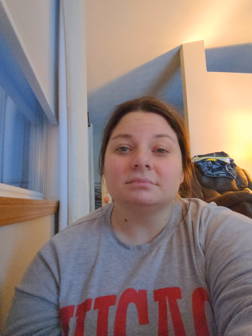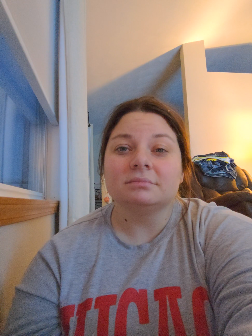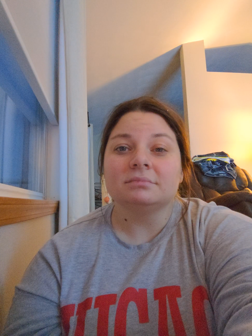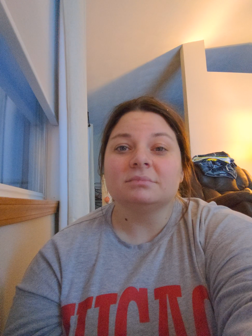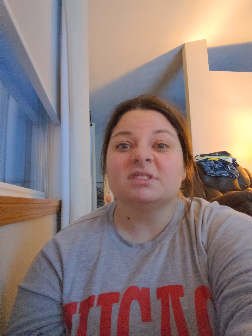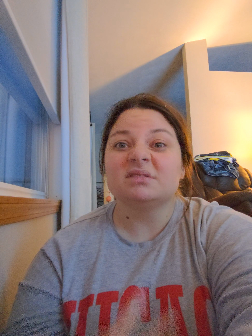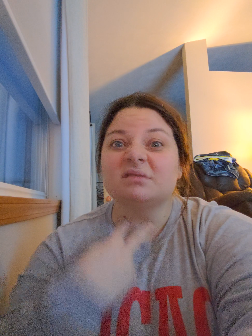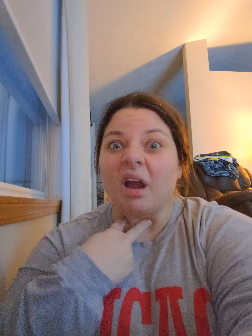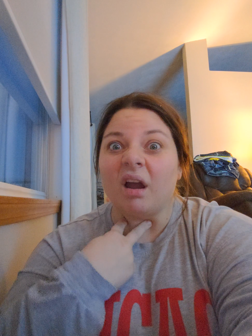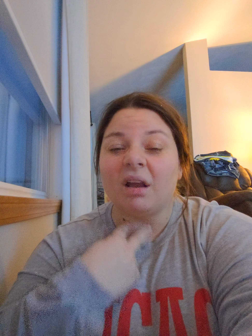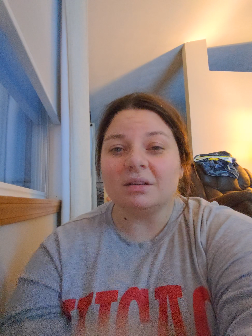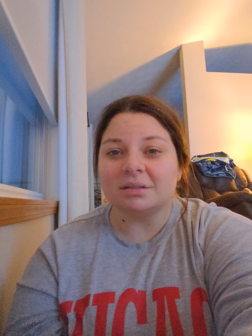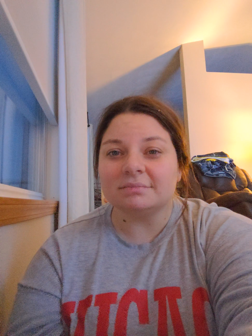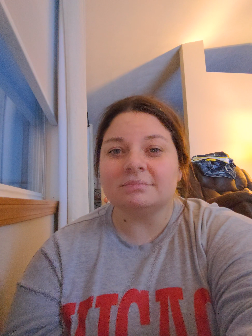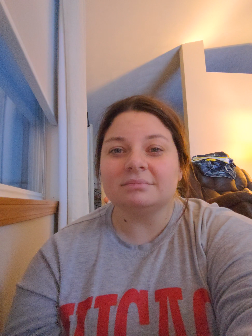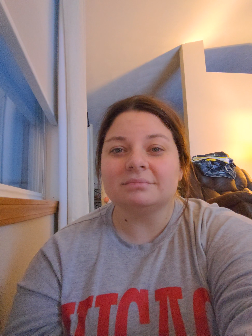stuck